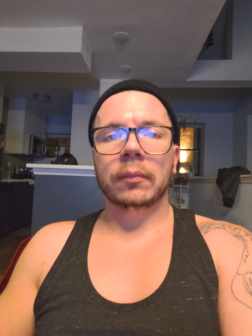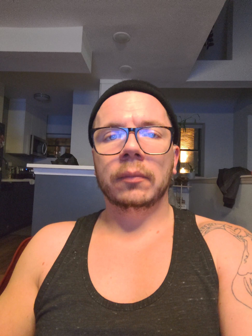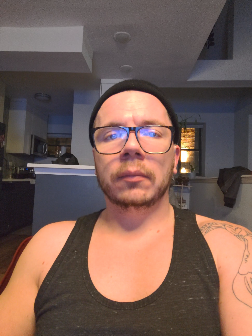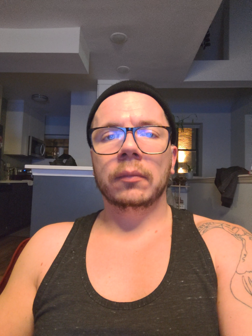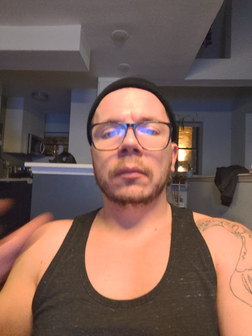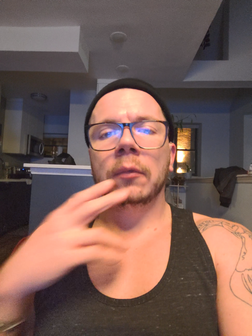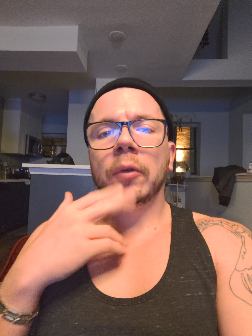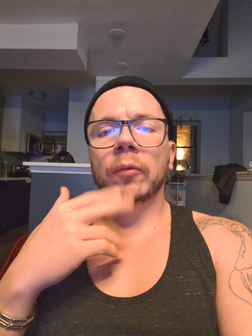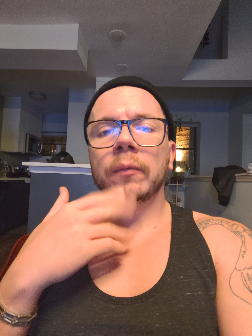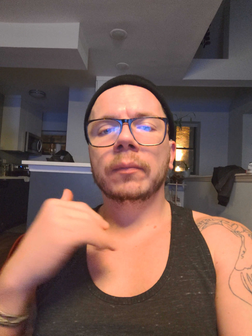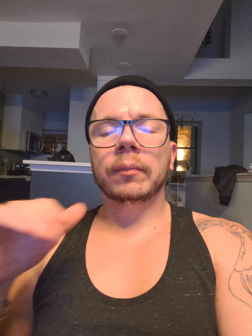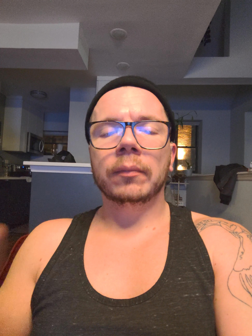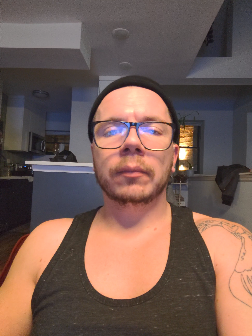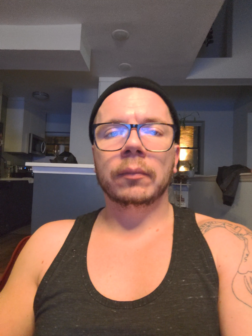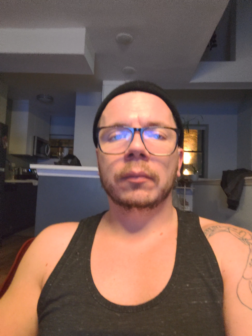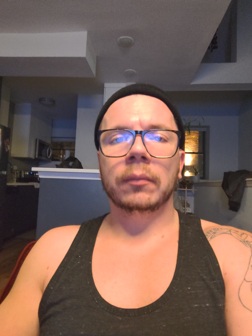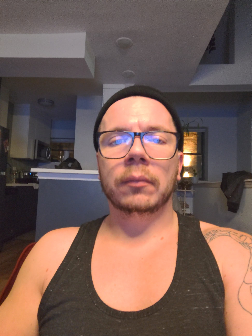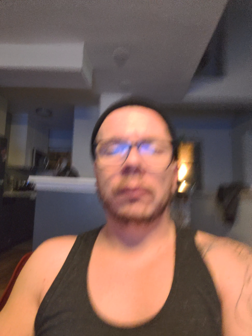cute